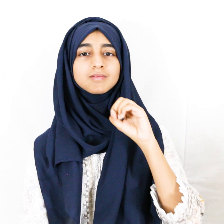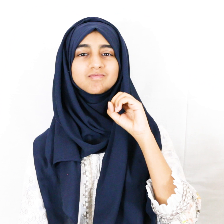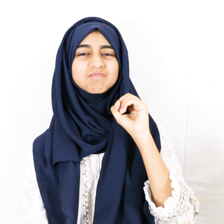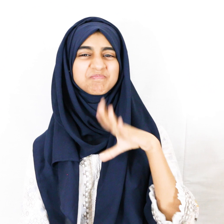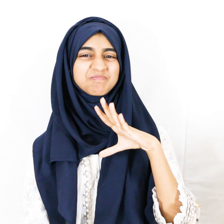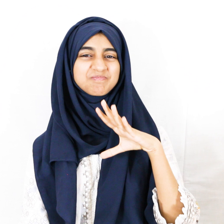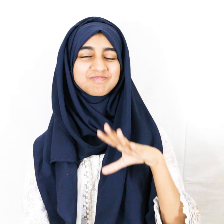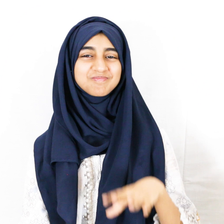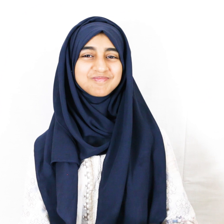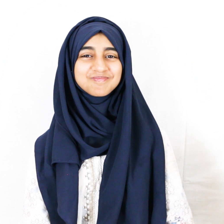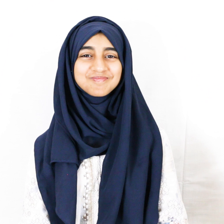bad